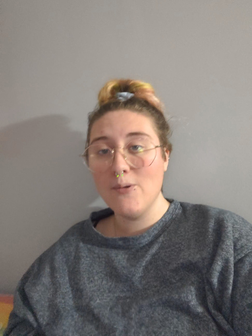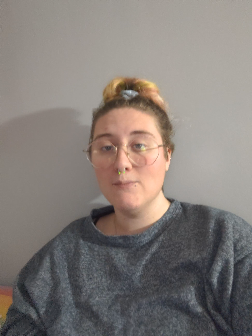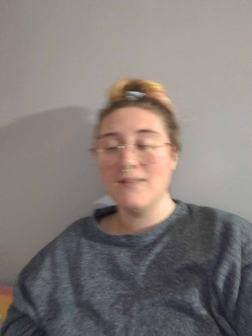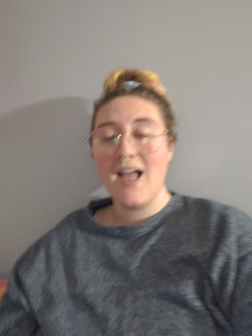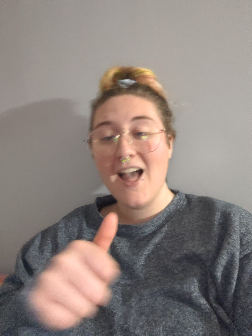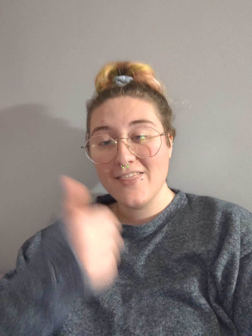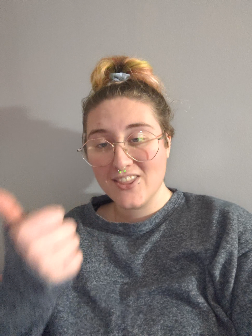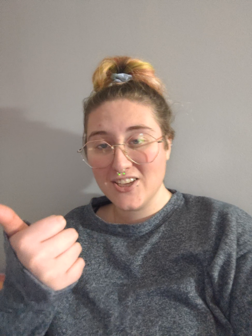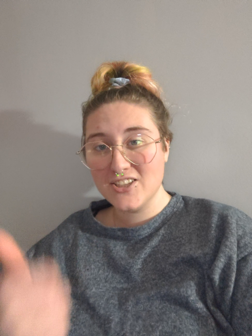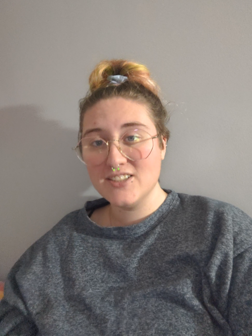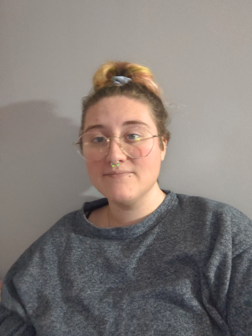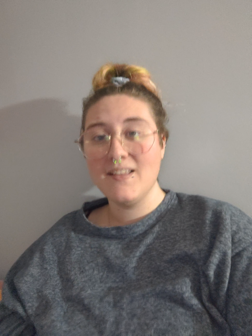another